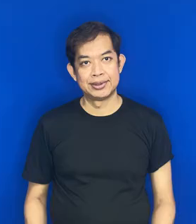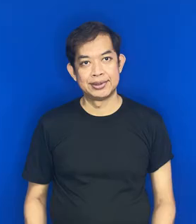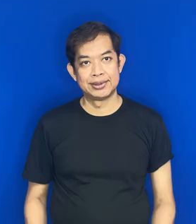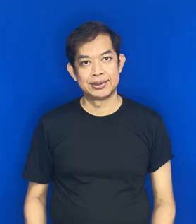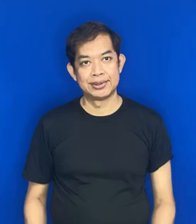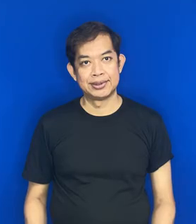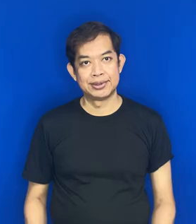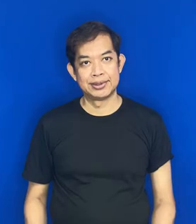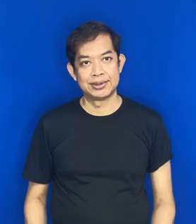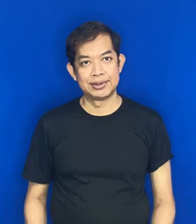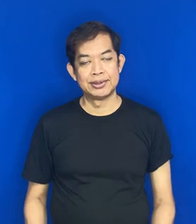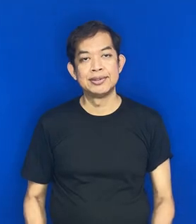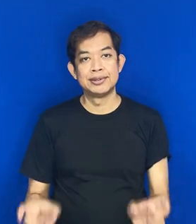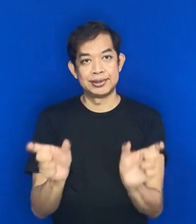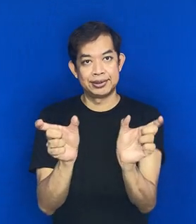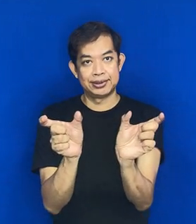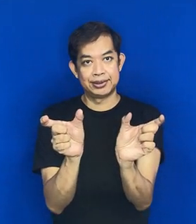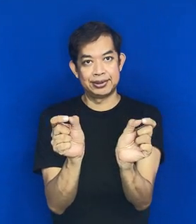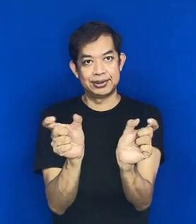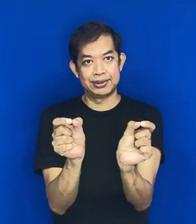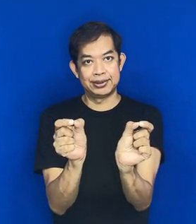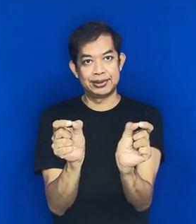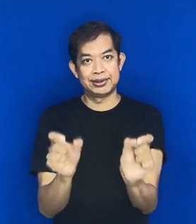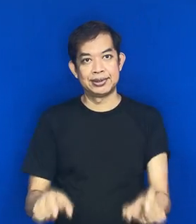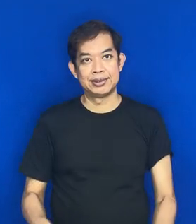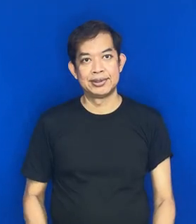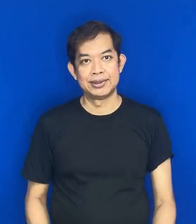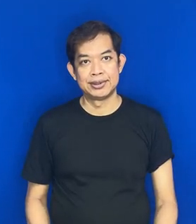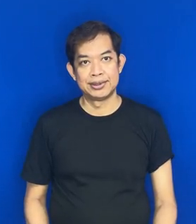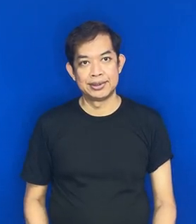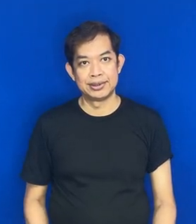crab